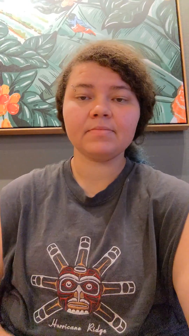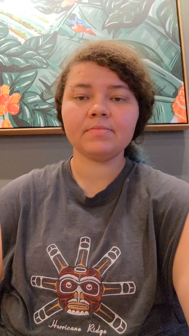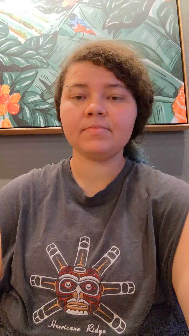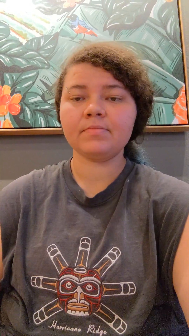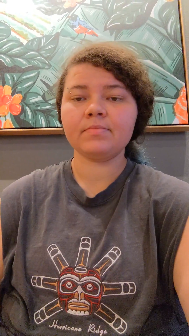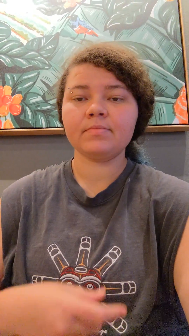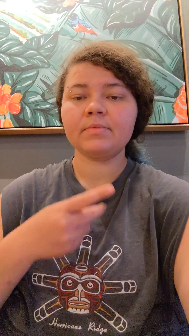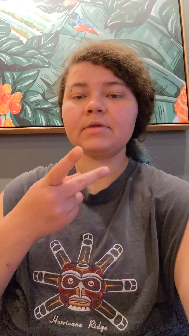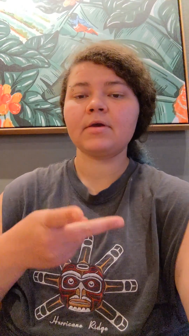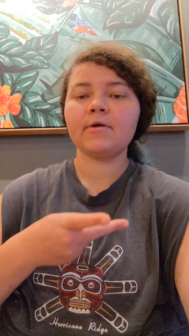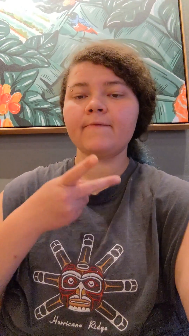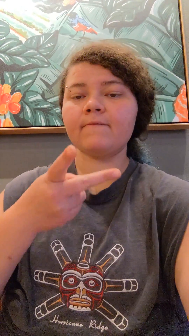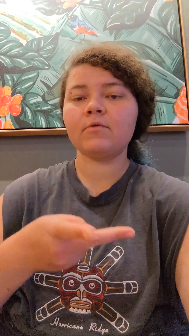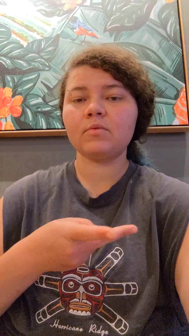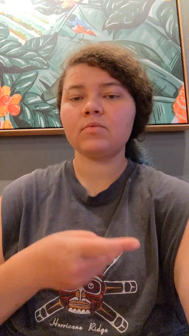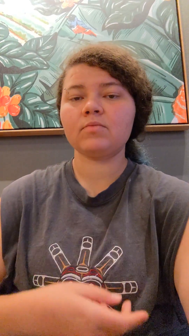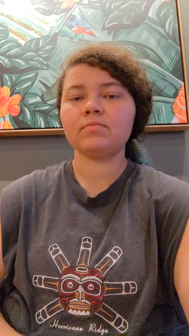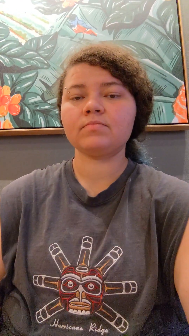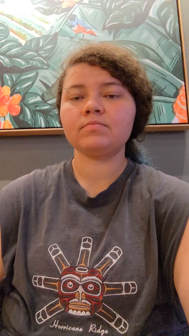careful